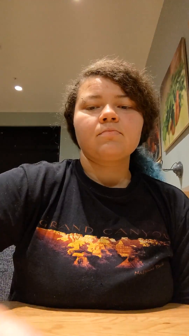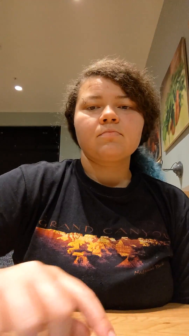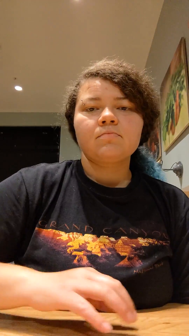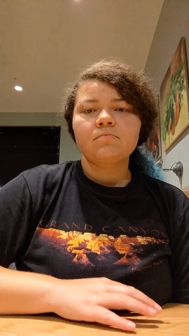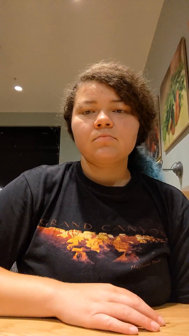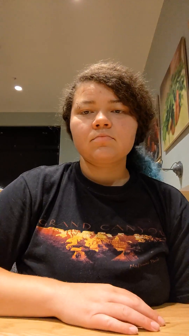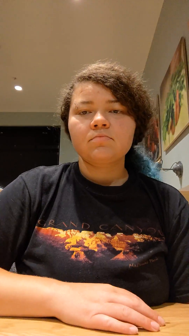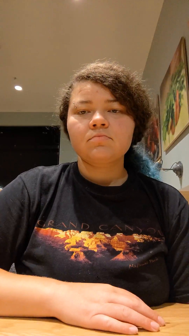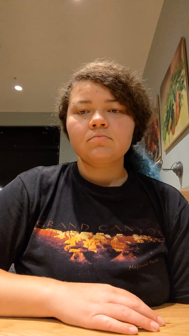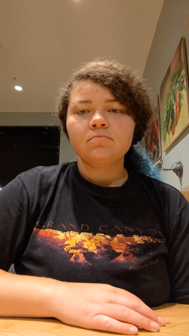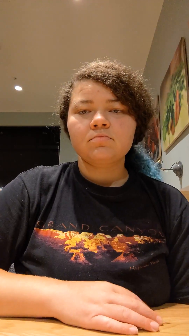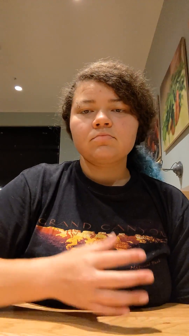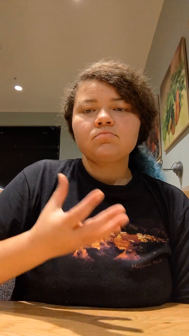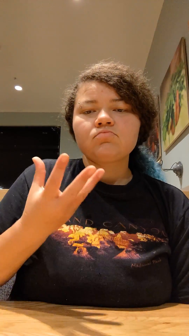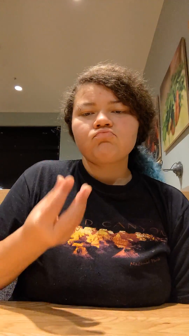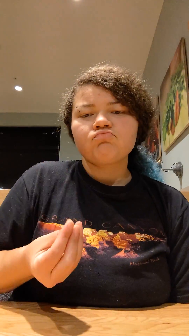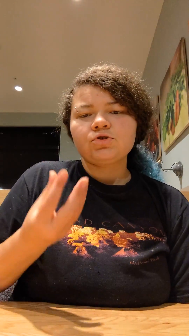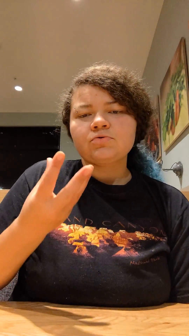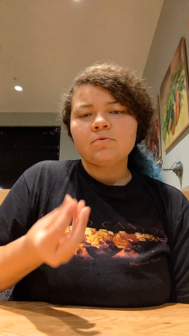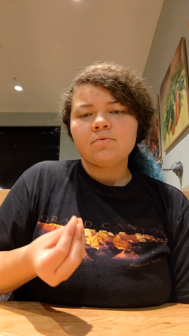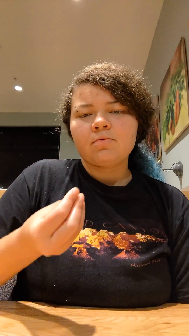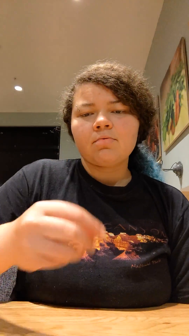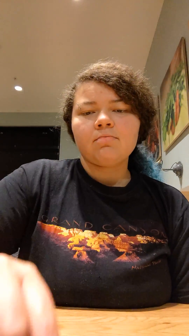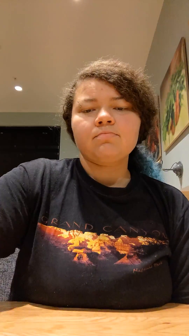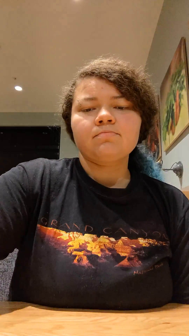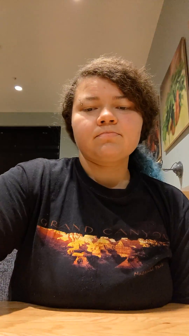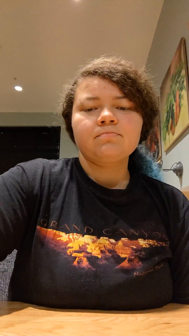gentle